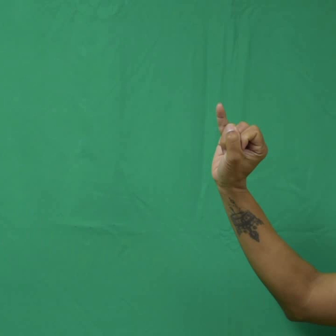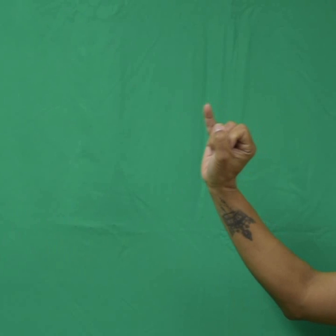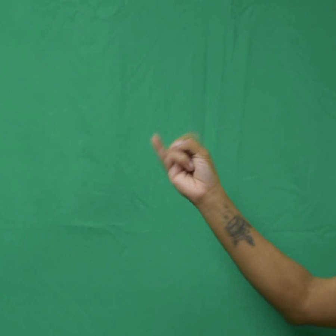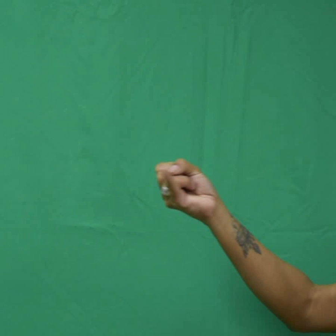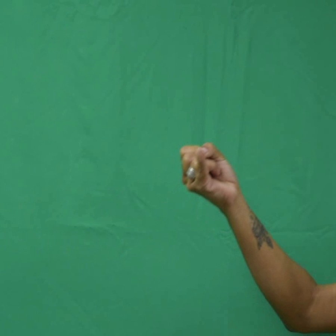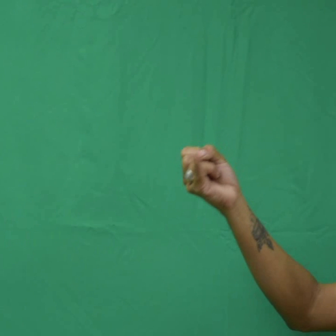J